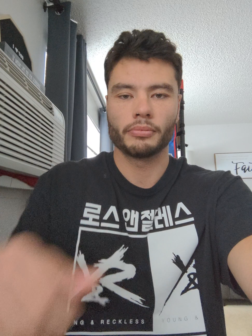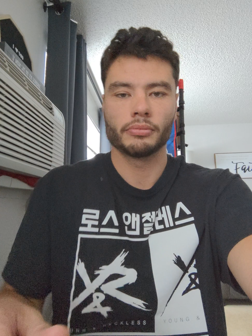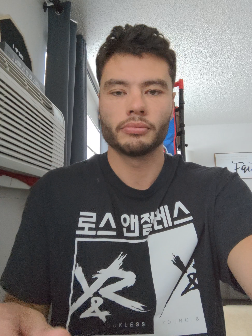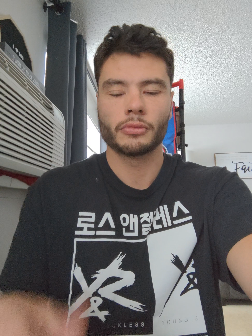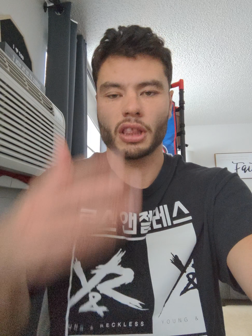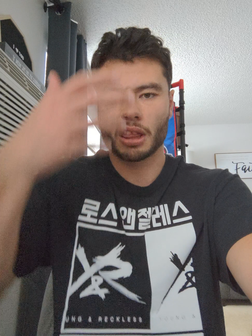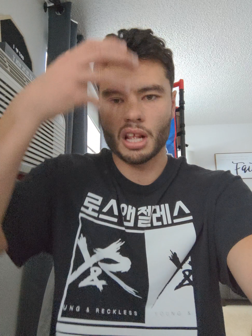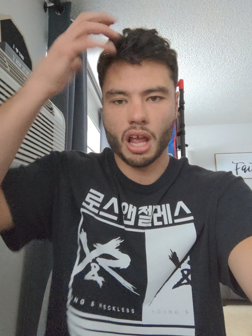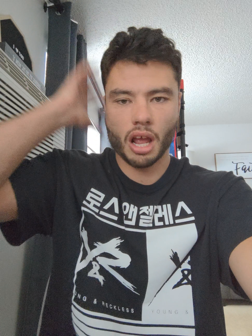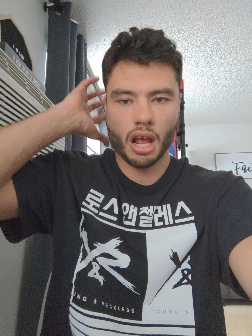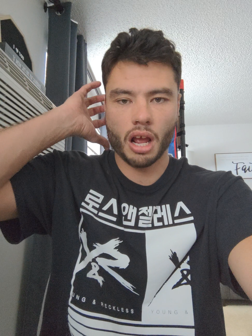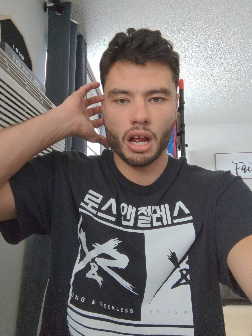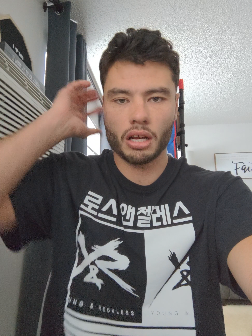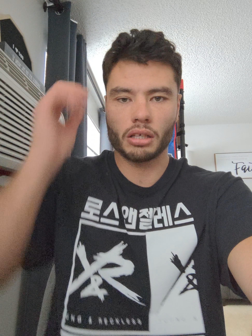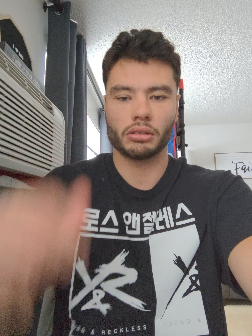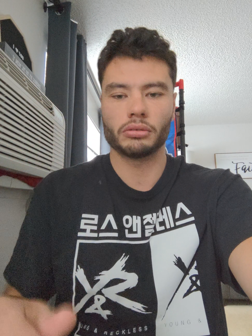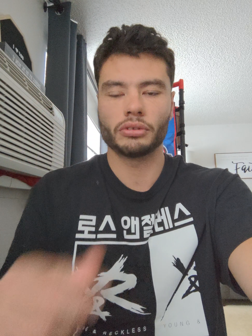lion